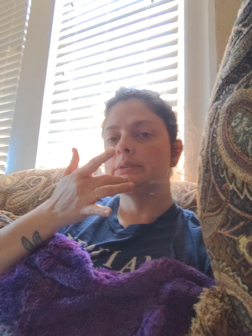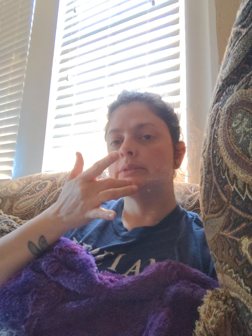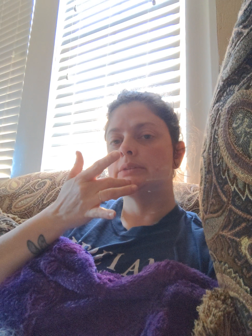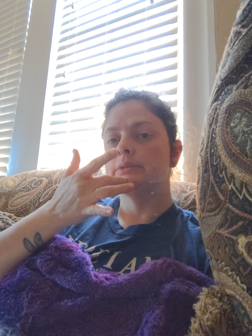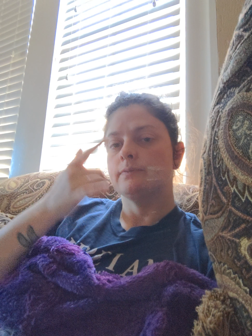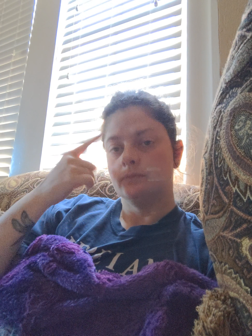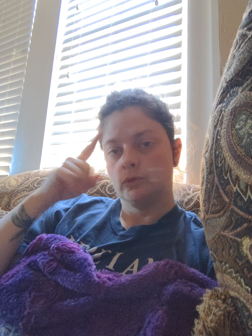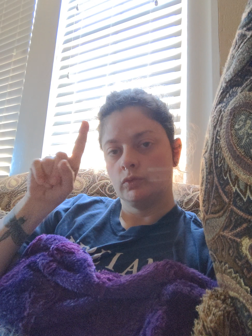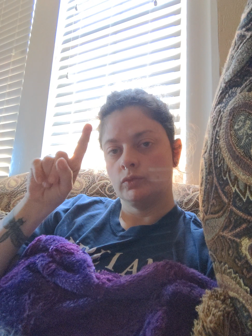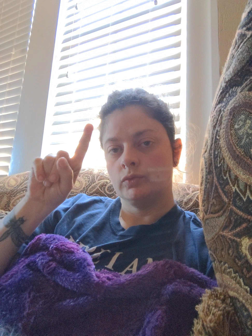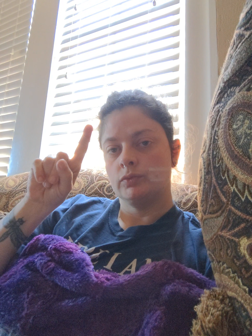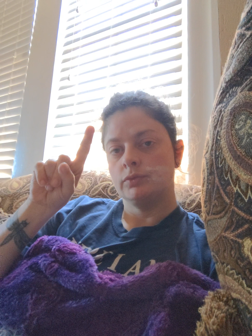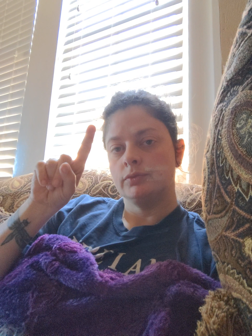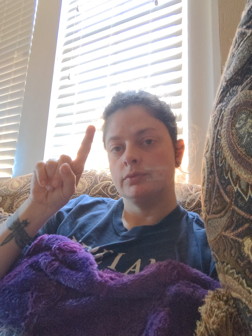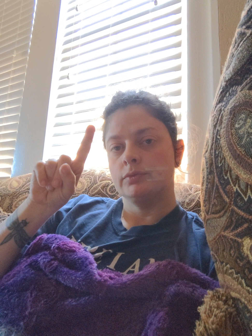for